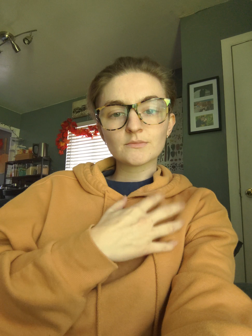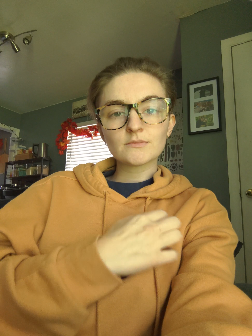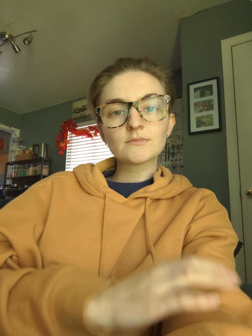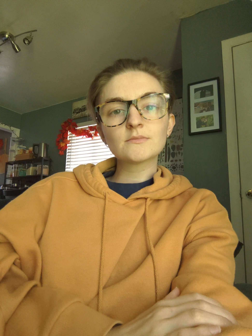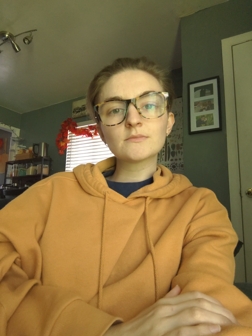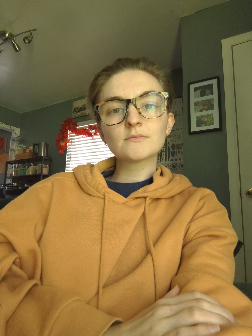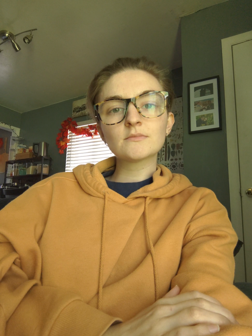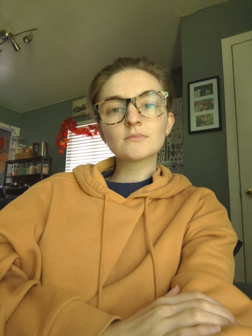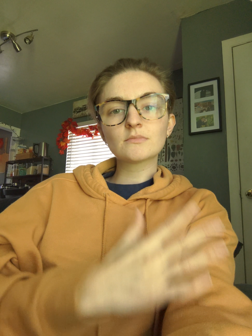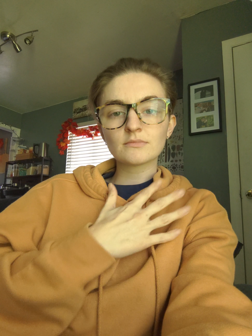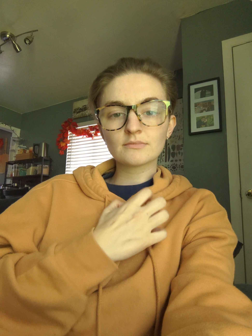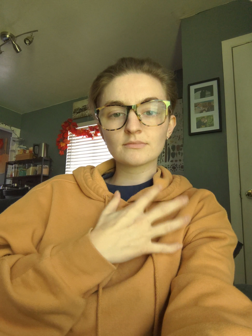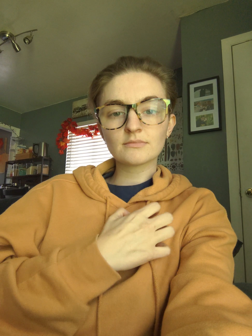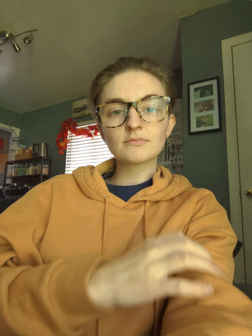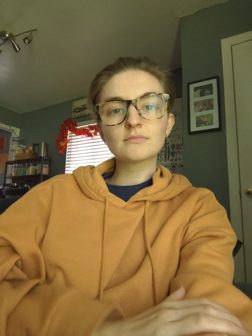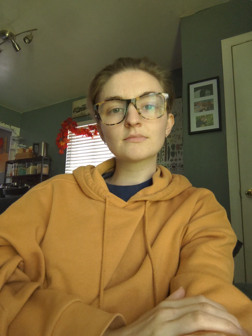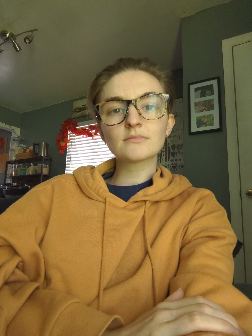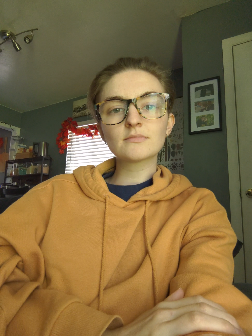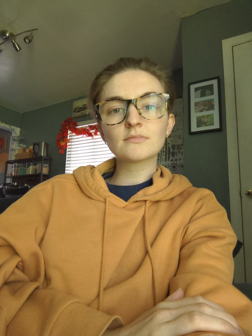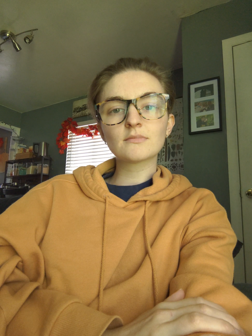bear